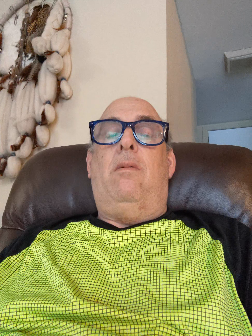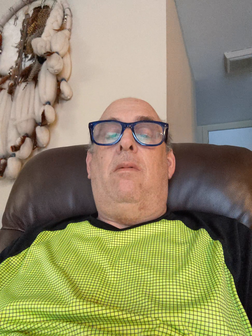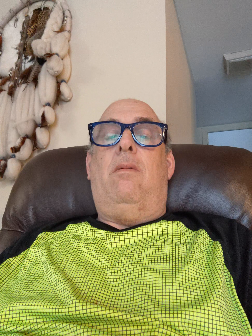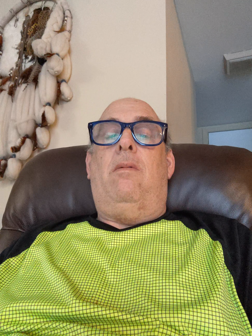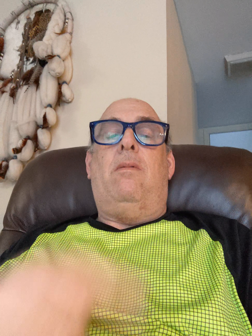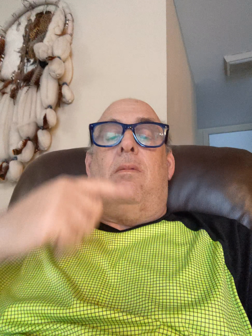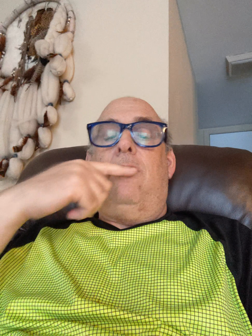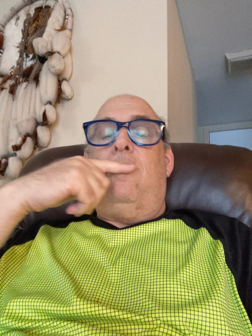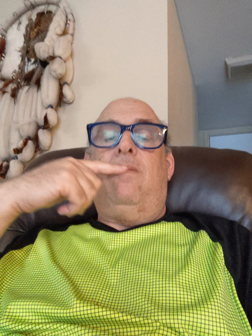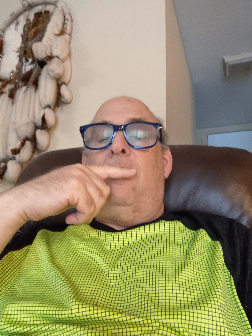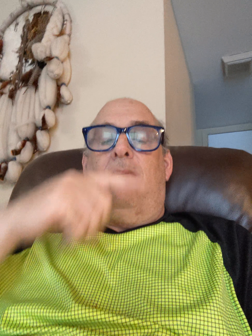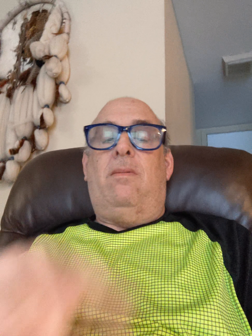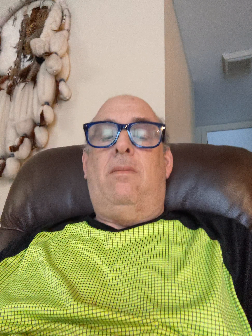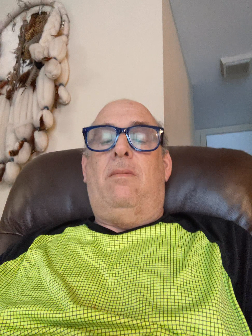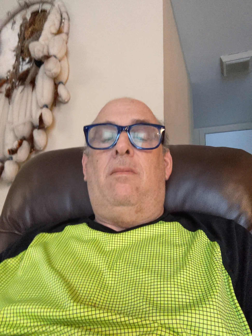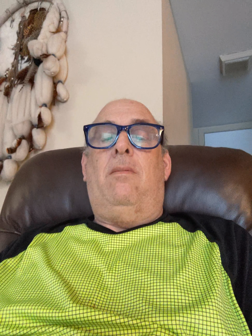toothbrush